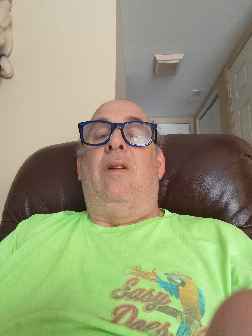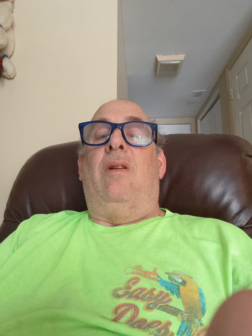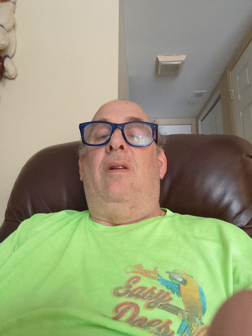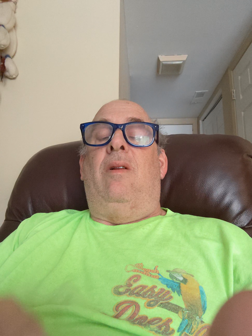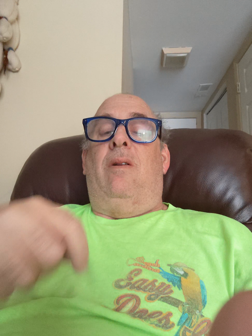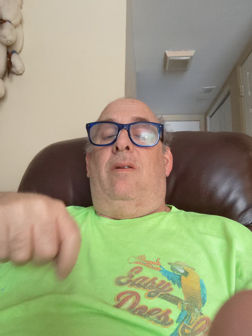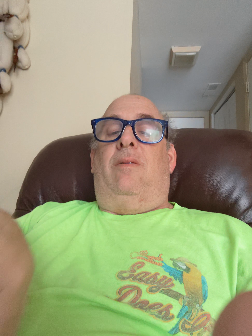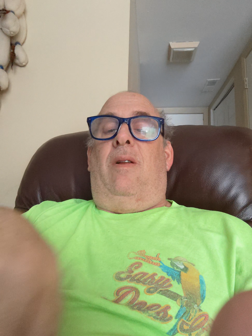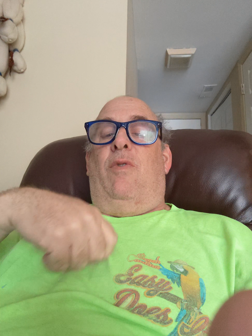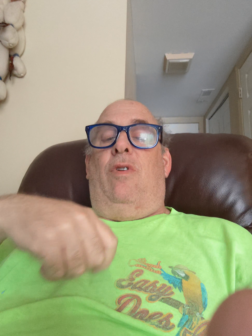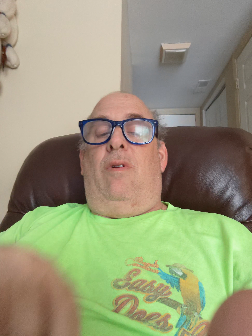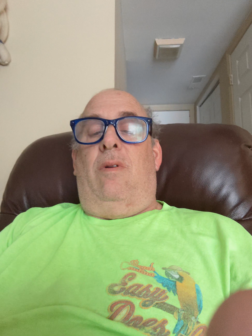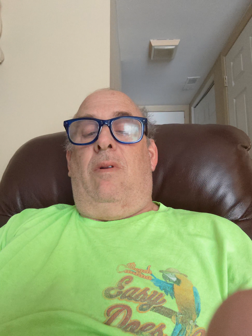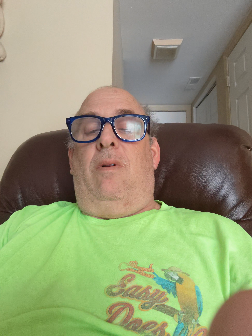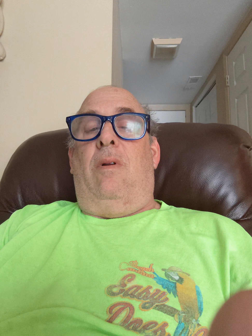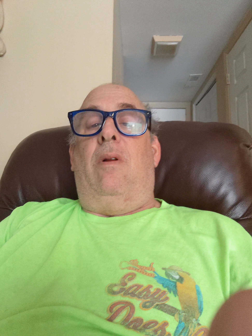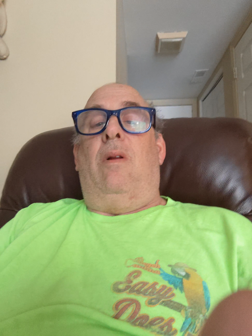zipper